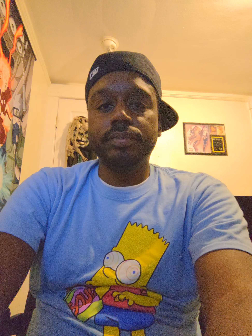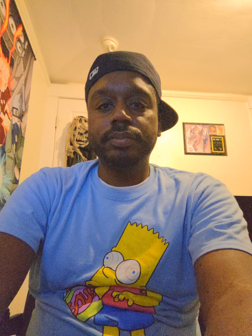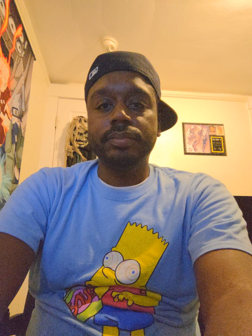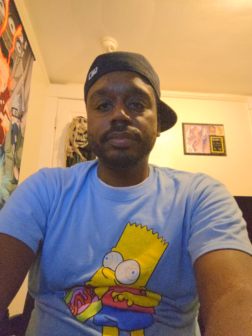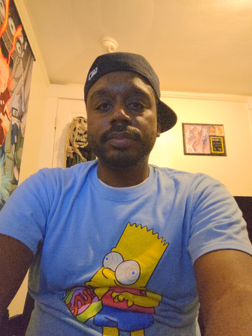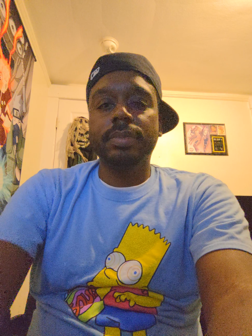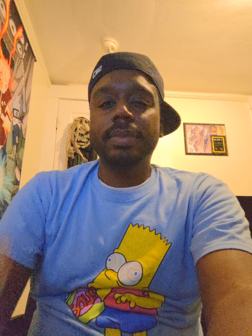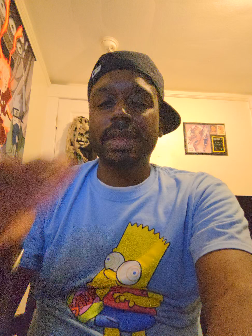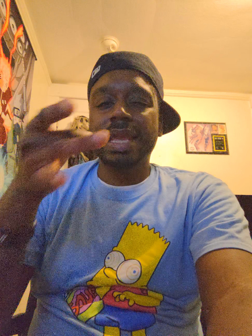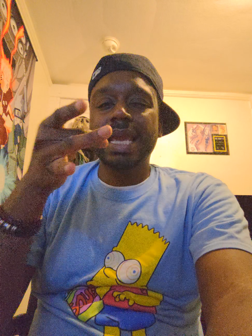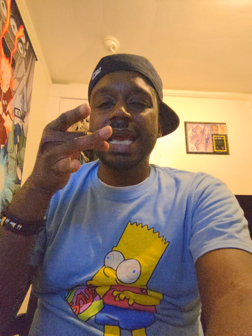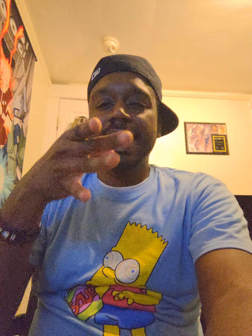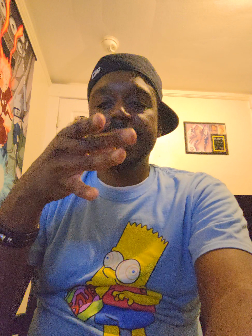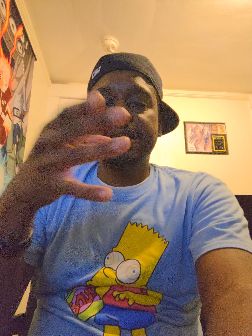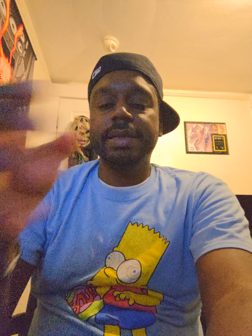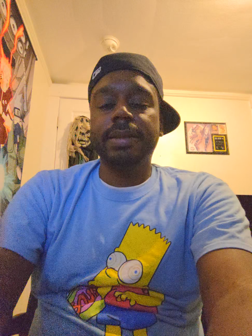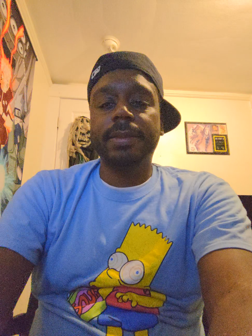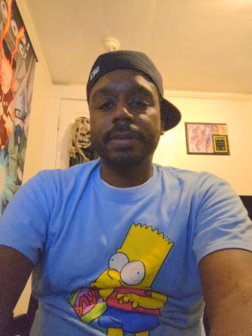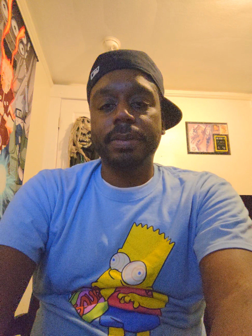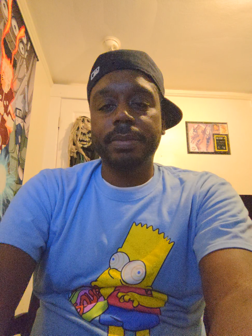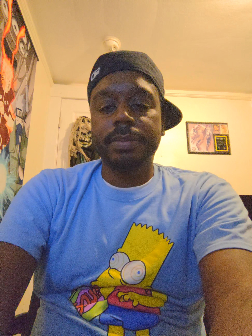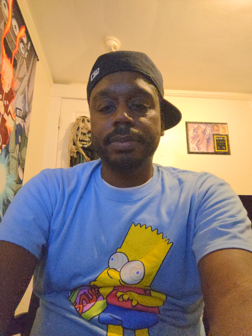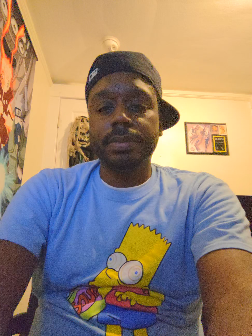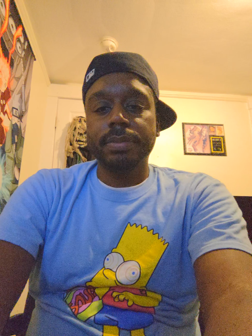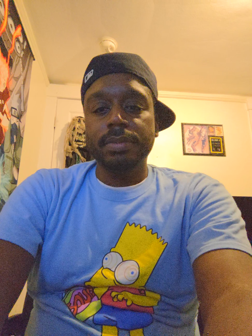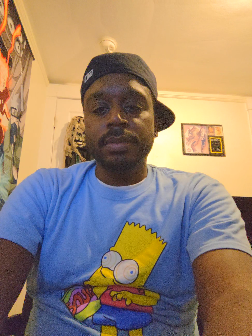hate